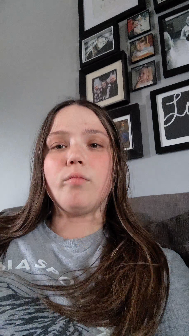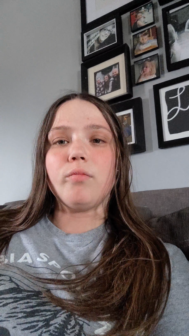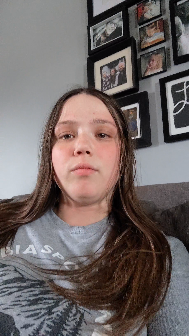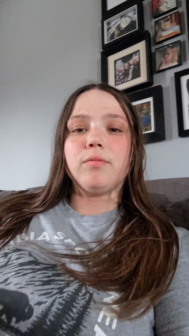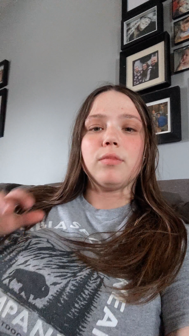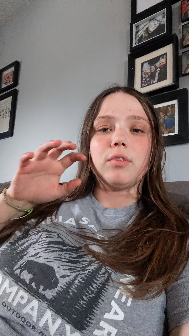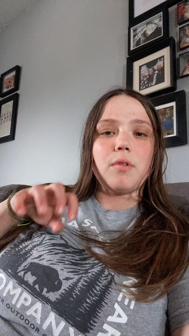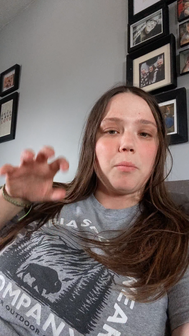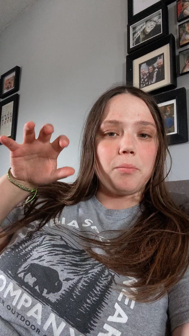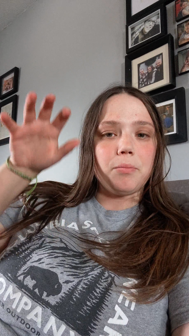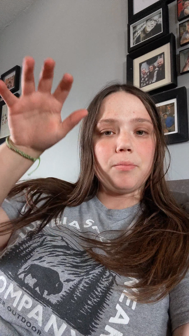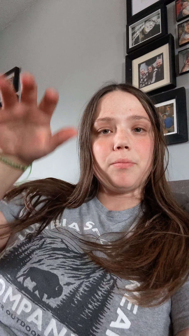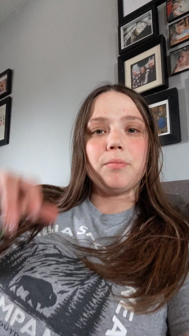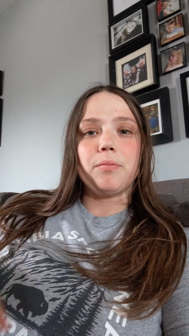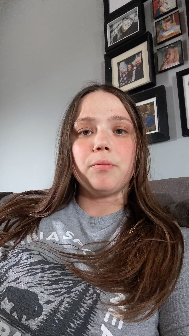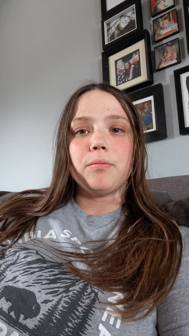climb